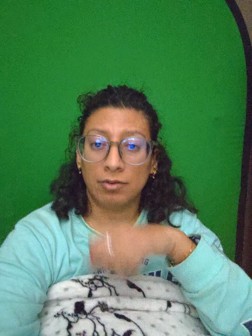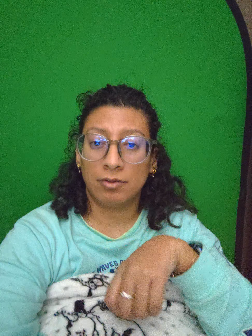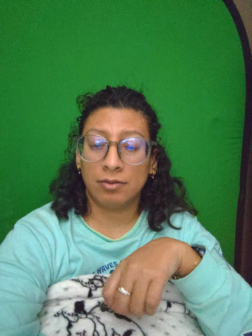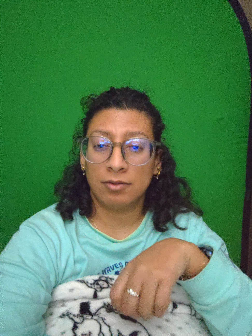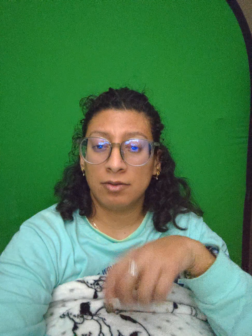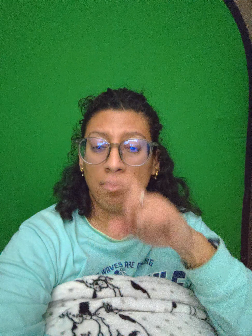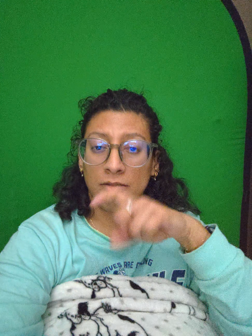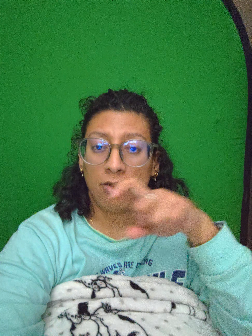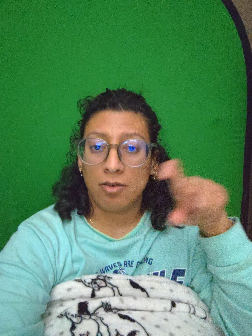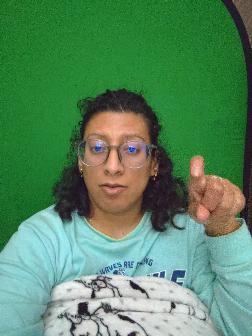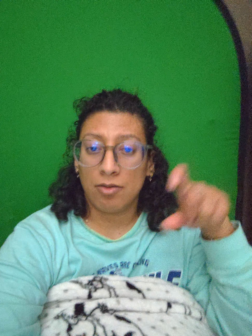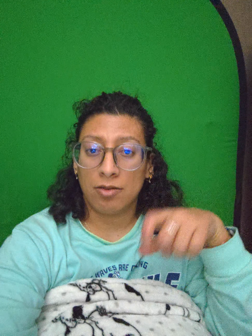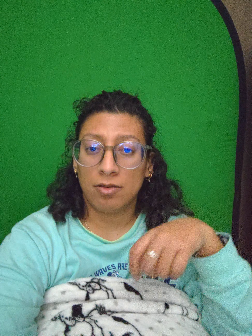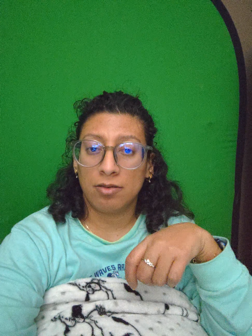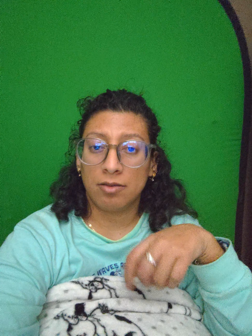closet